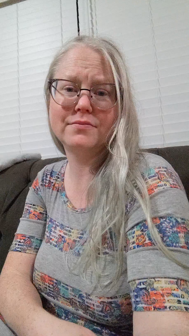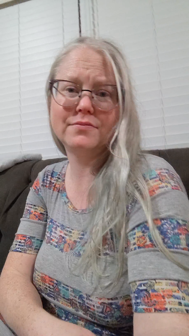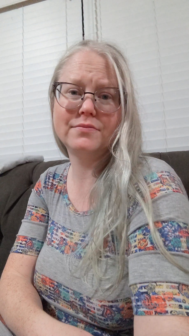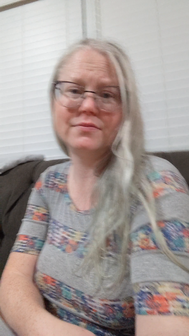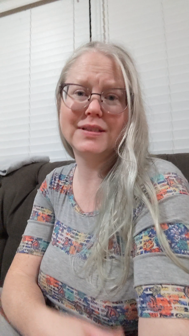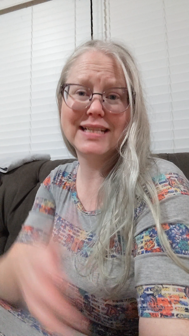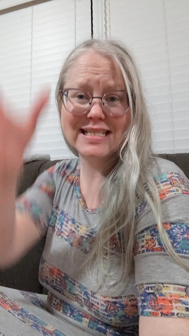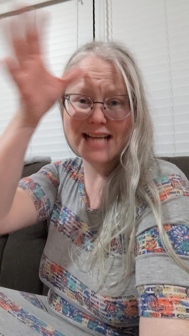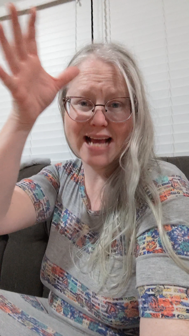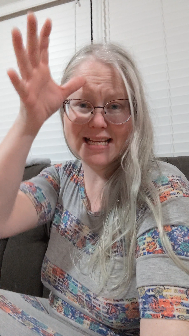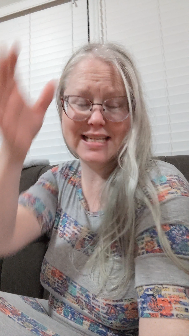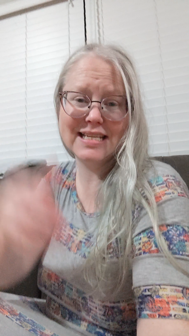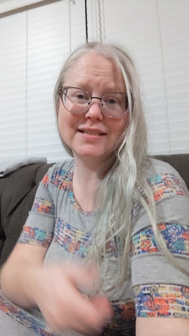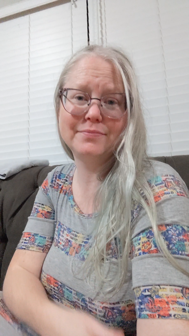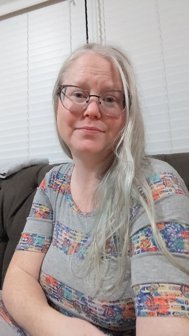daddy